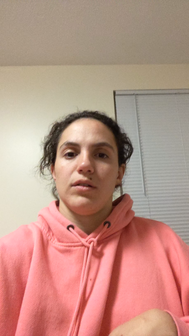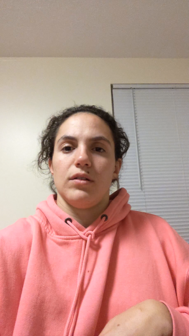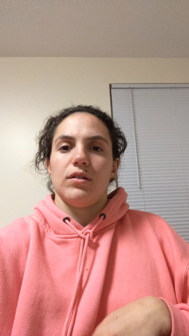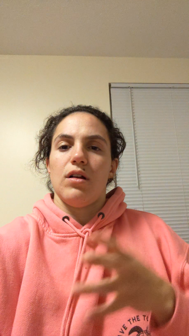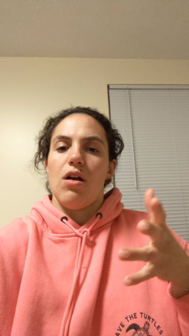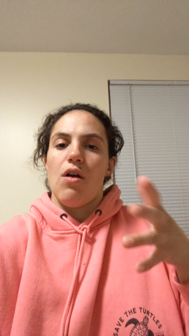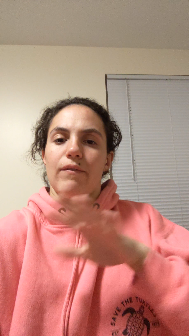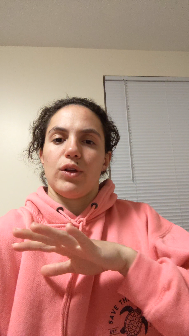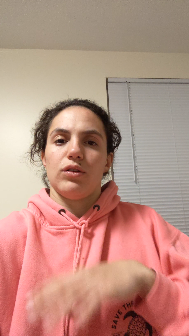cover